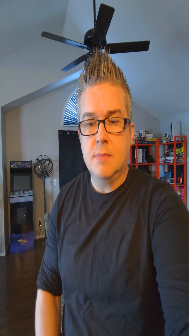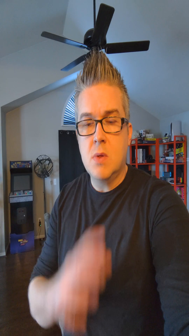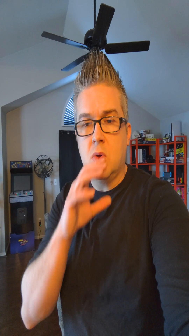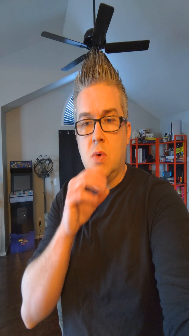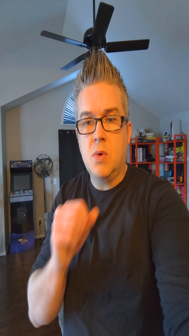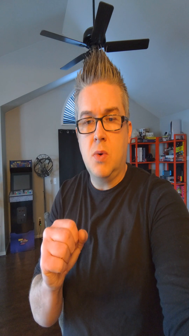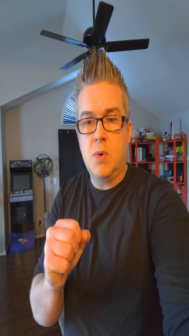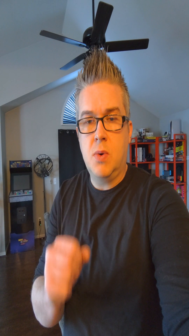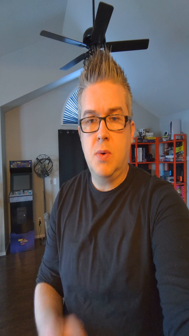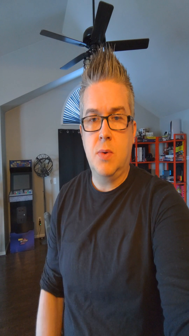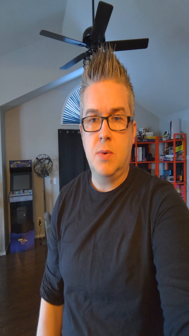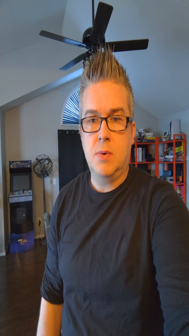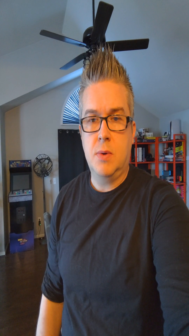old